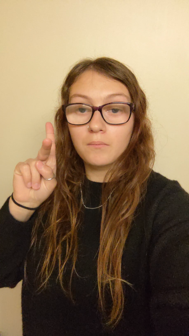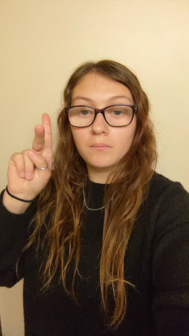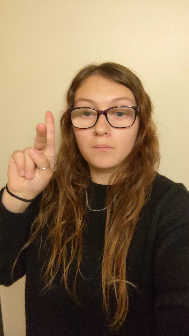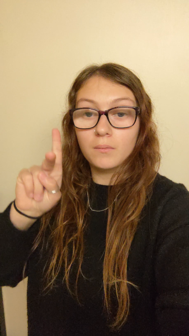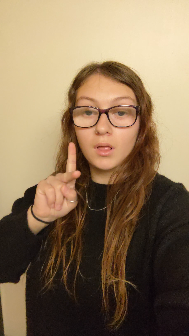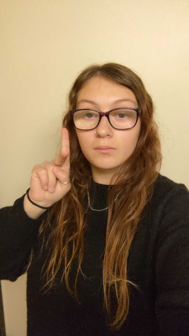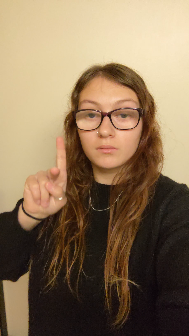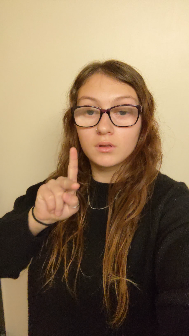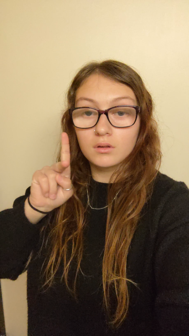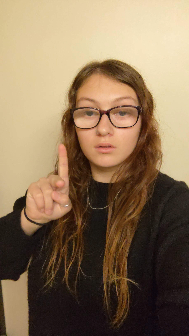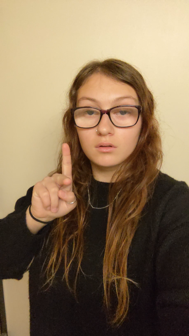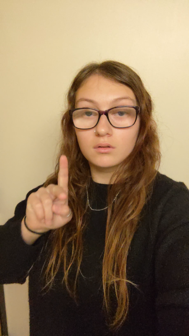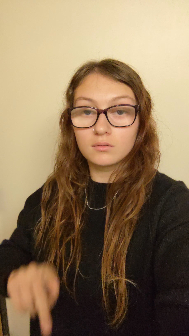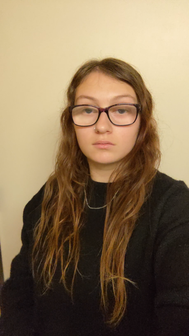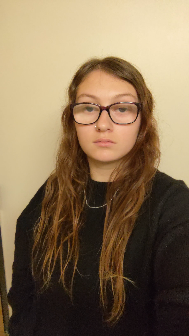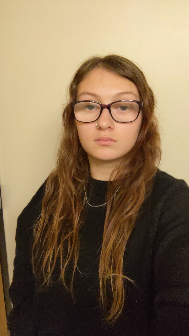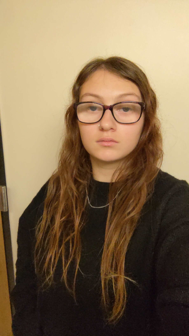people